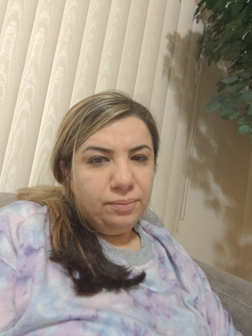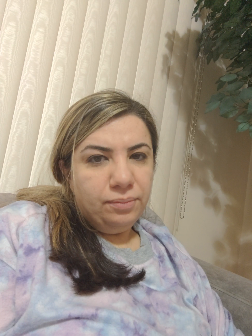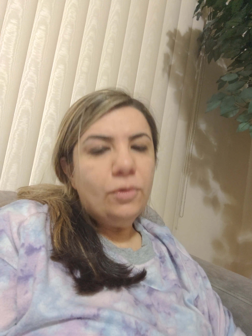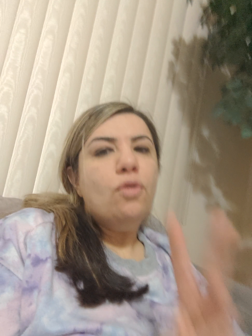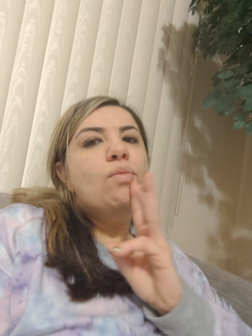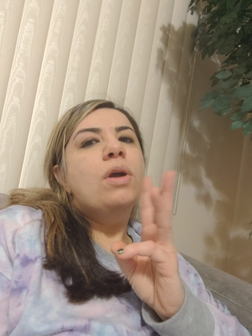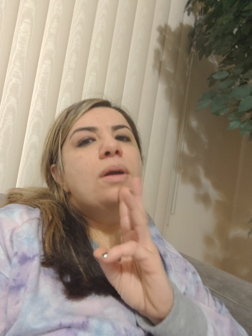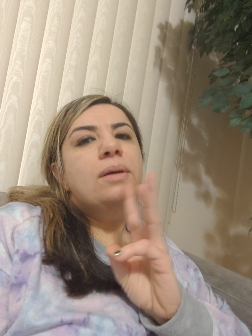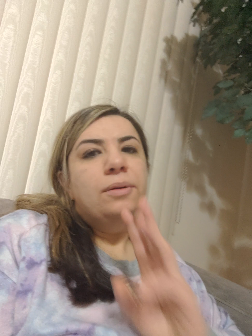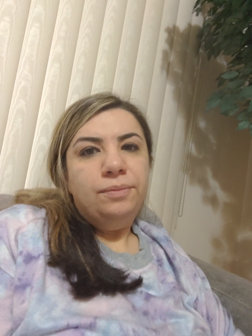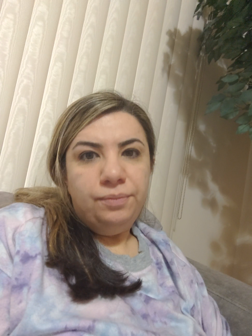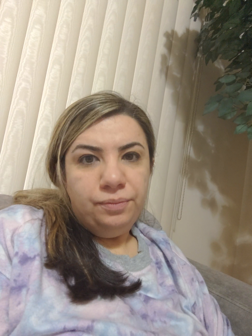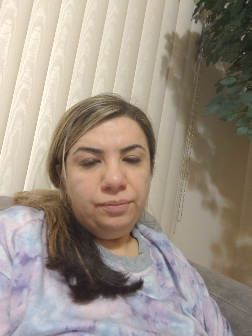water